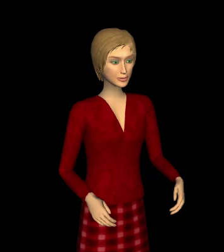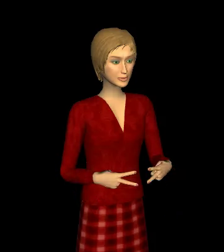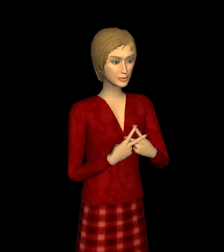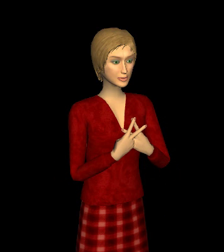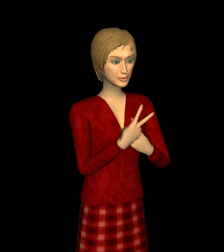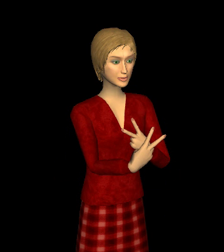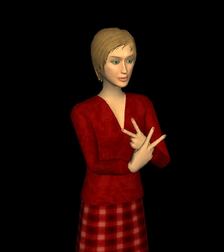أمام